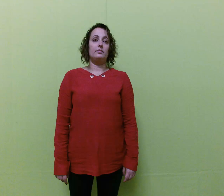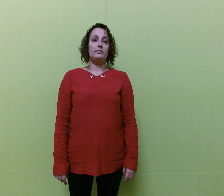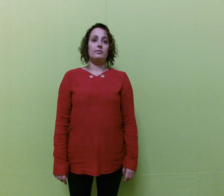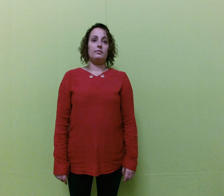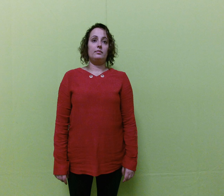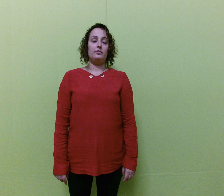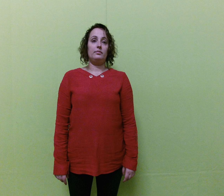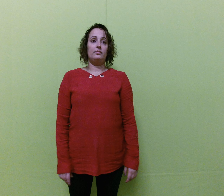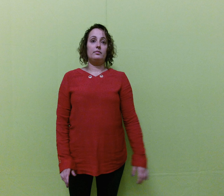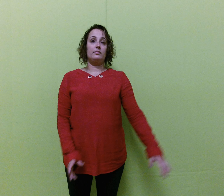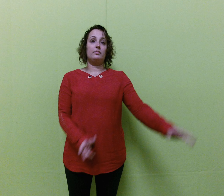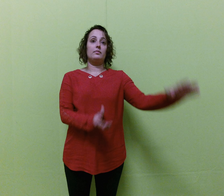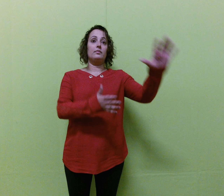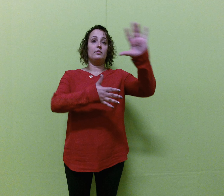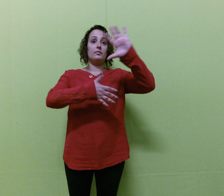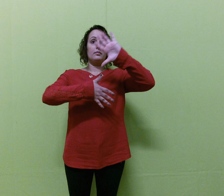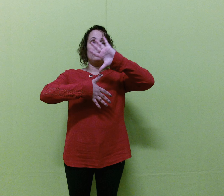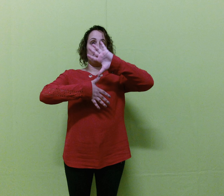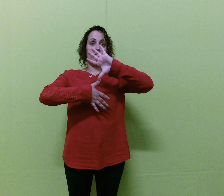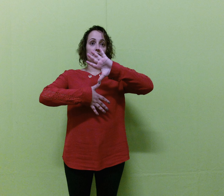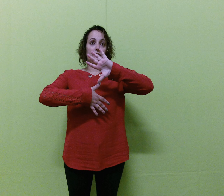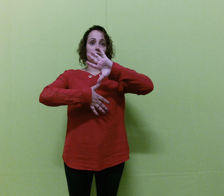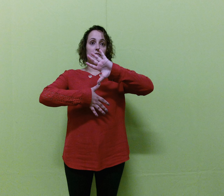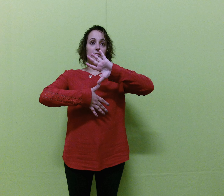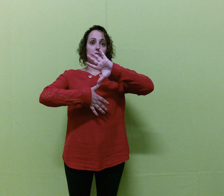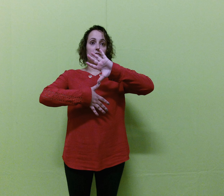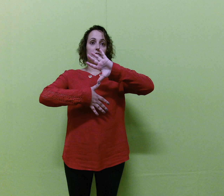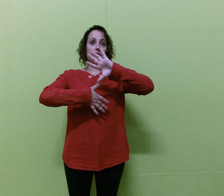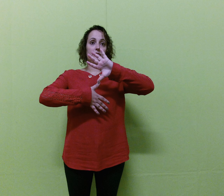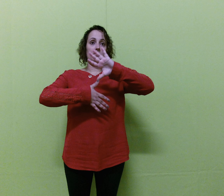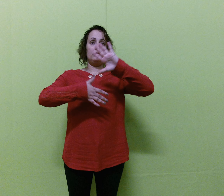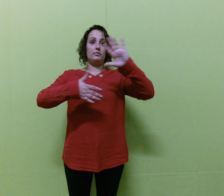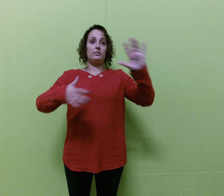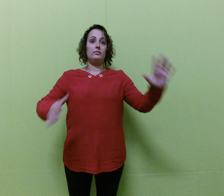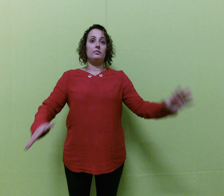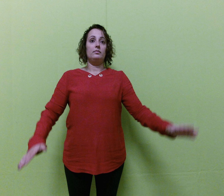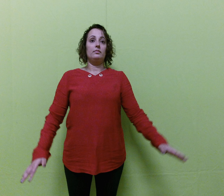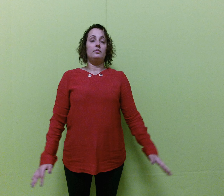América